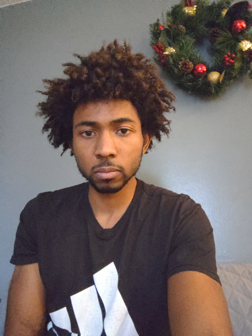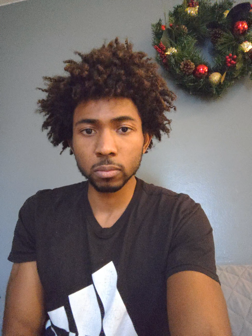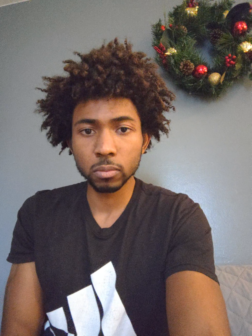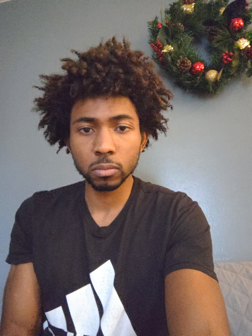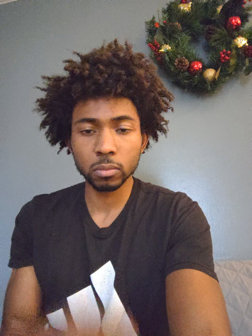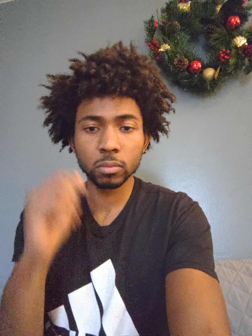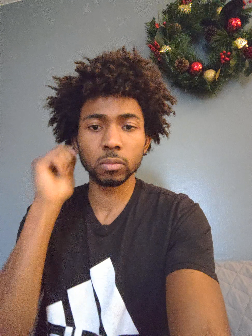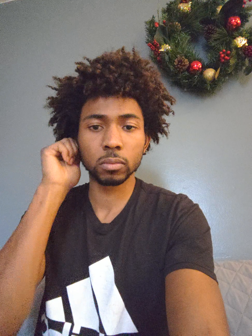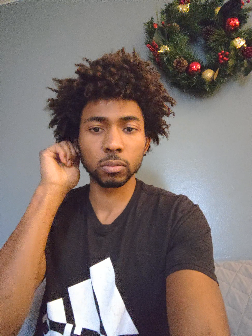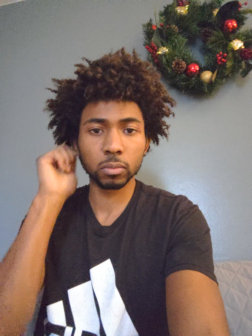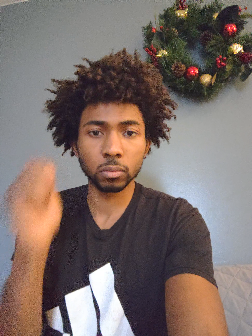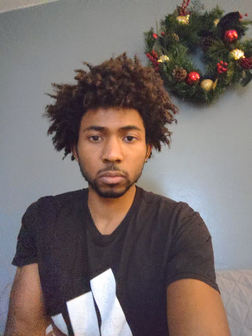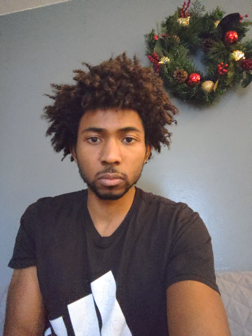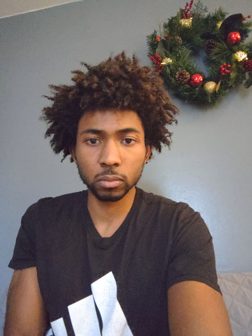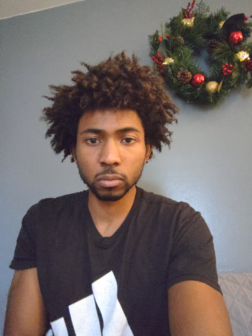ear